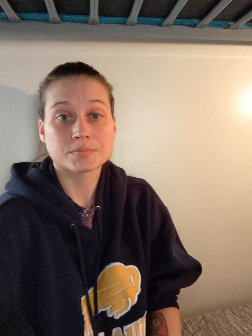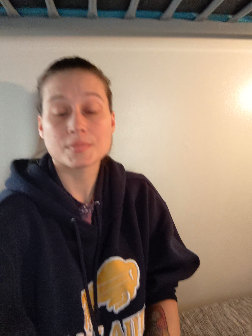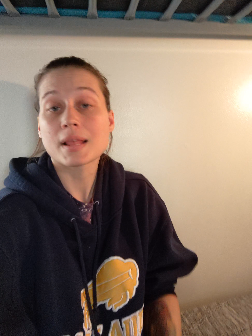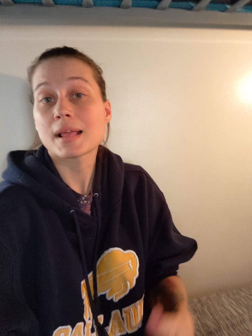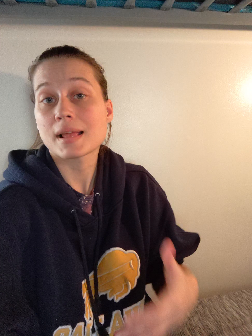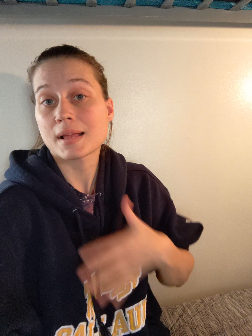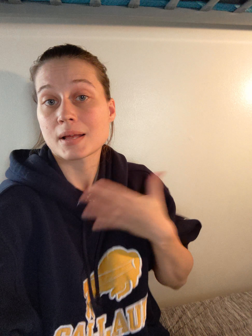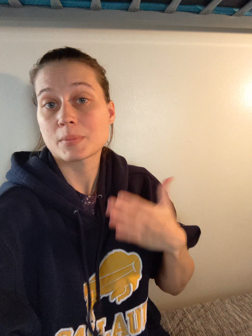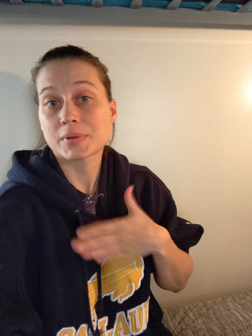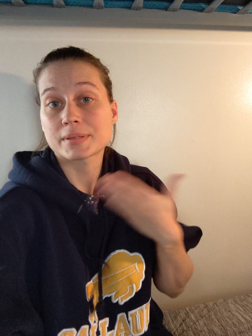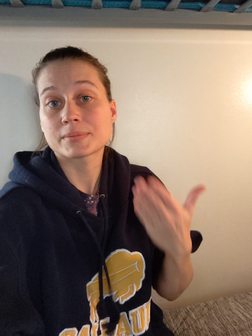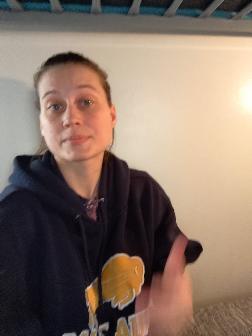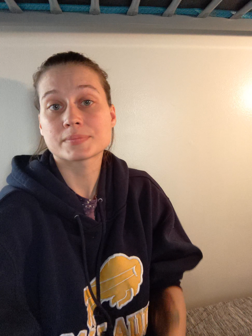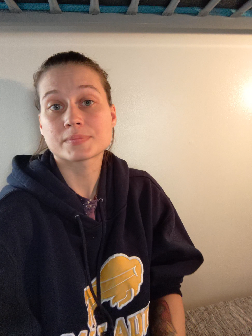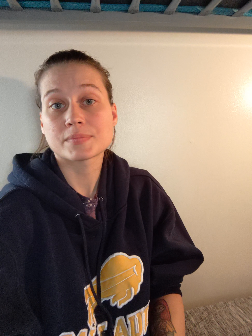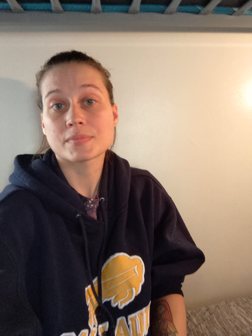happy